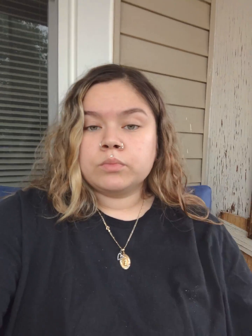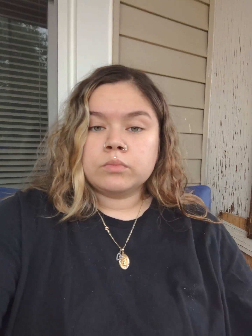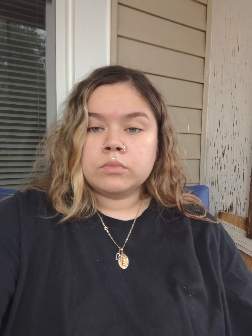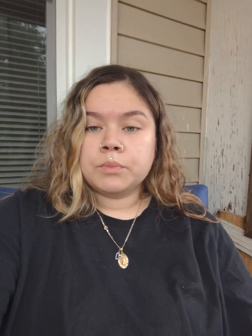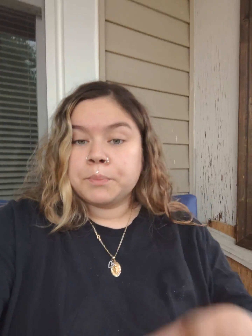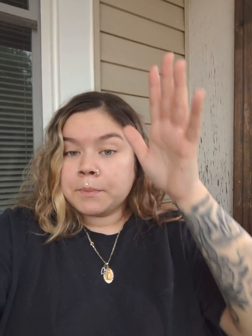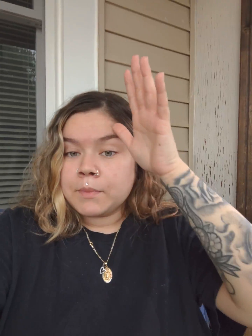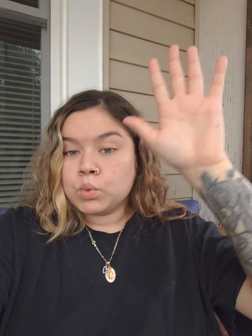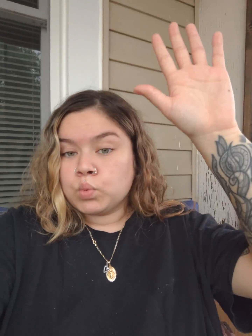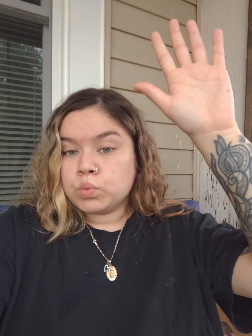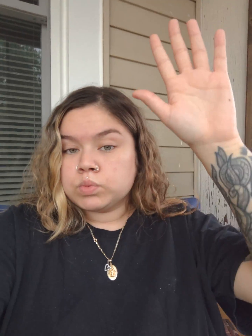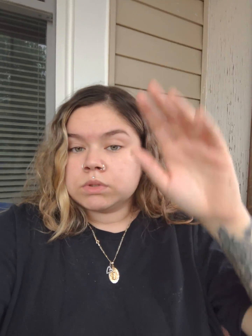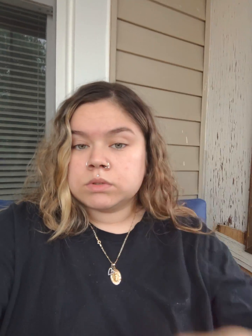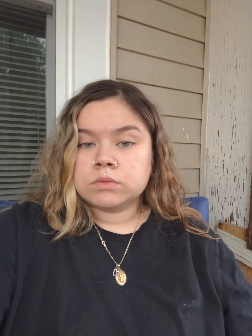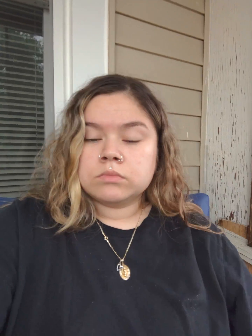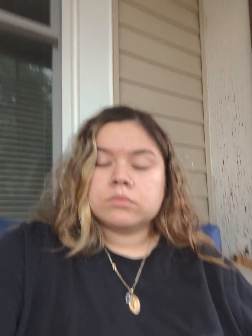moose